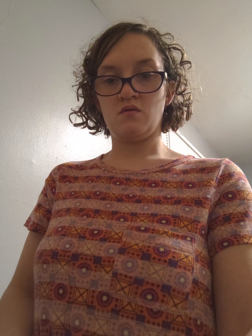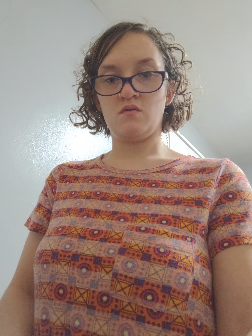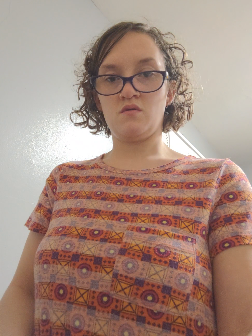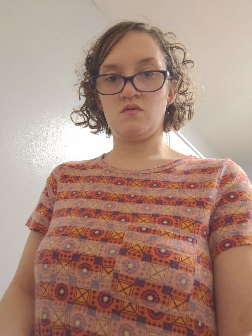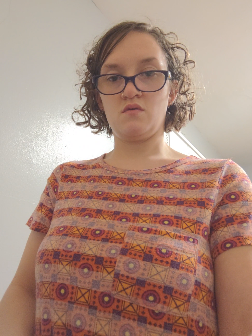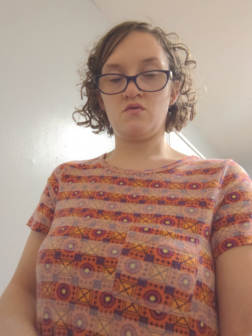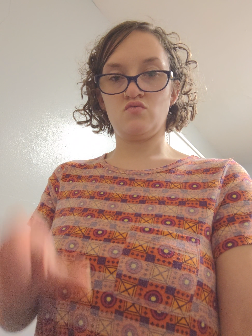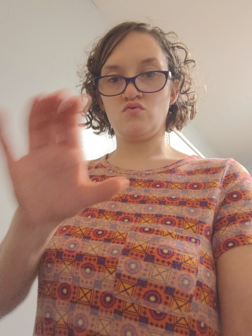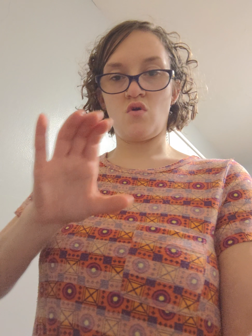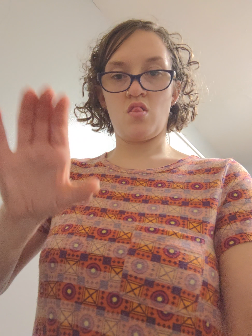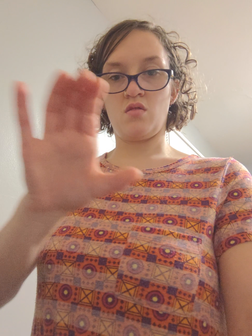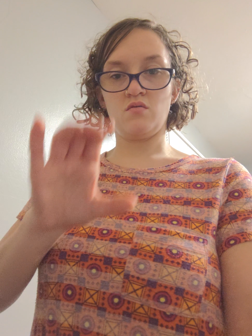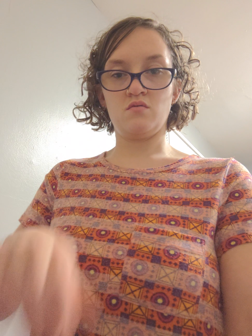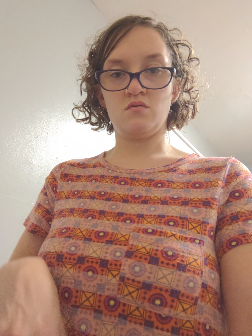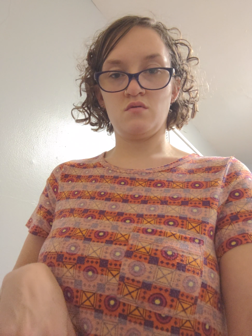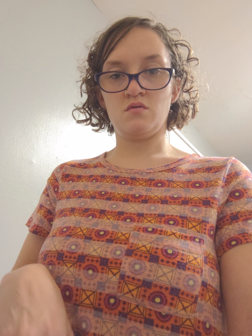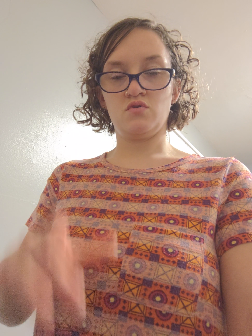chocolate